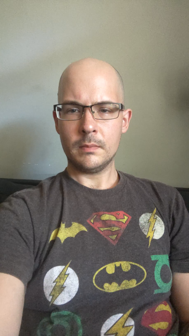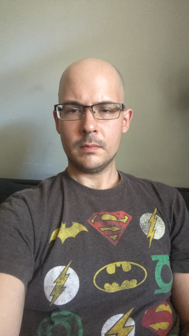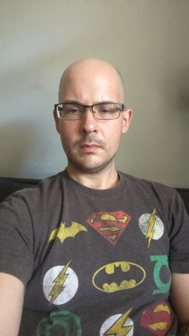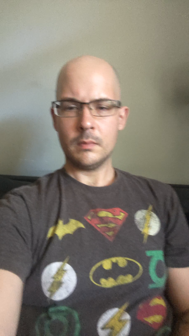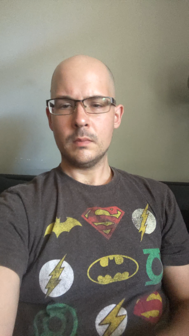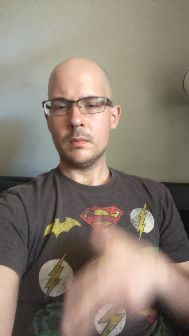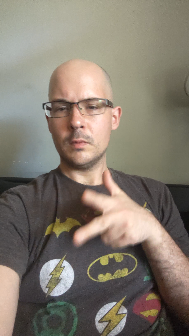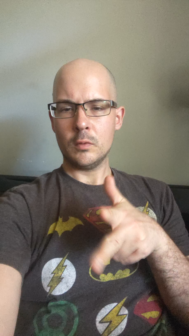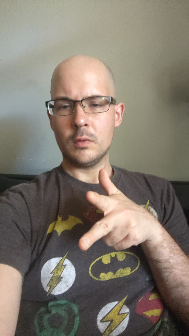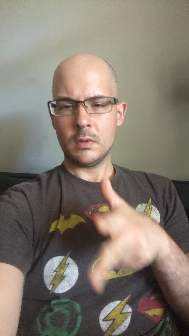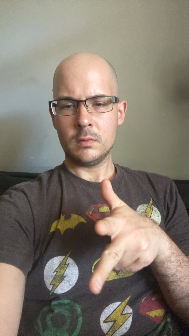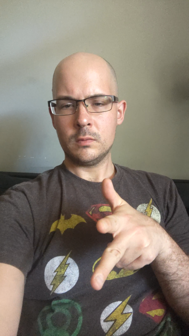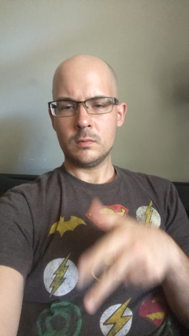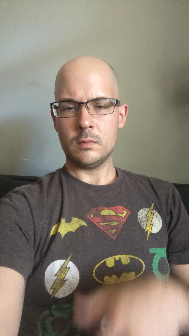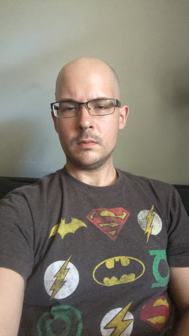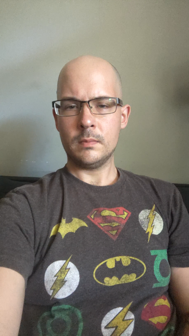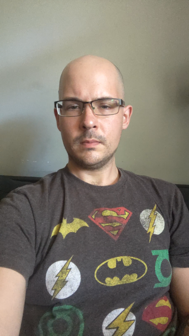garage